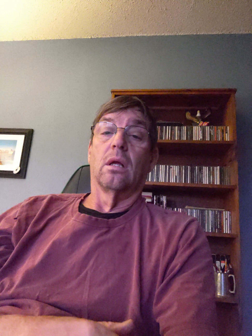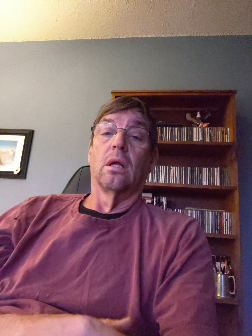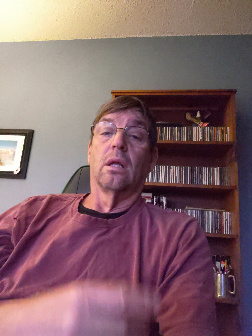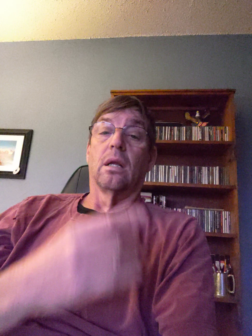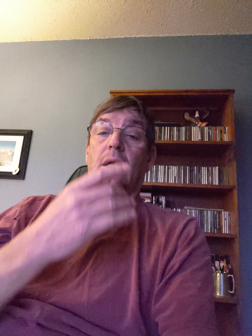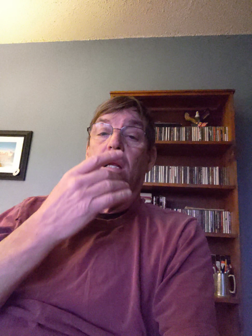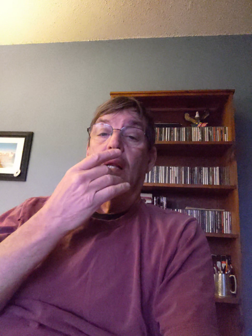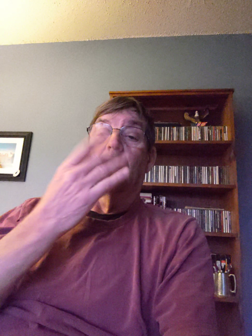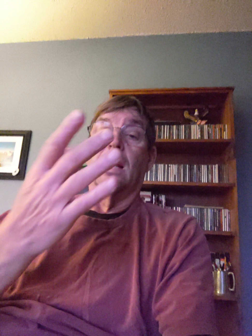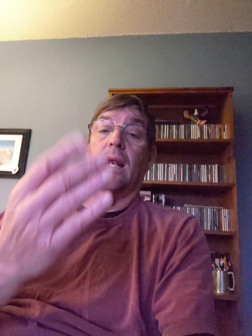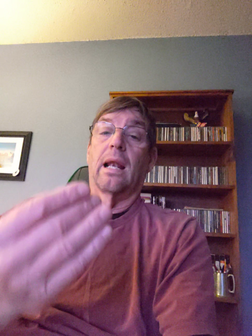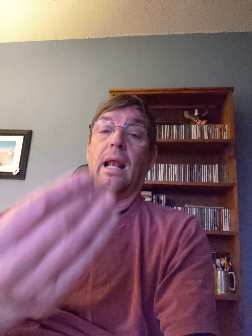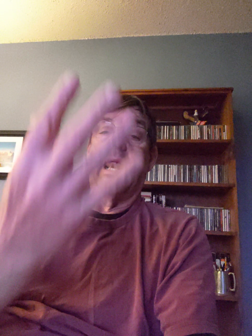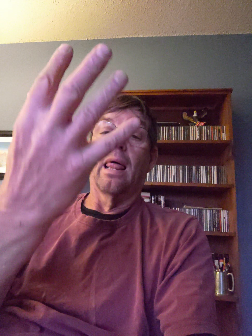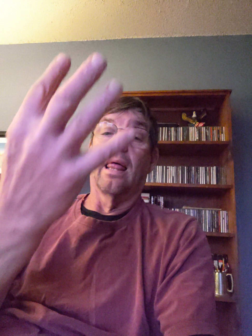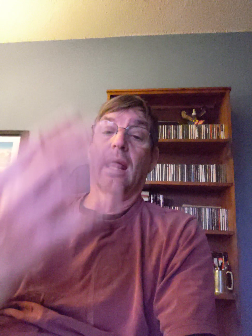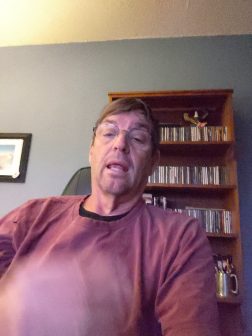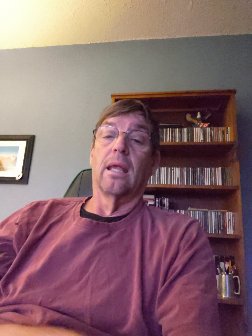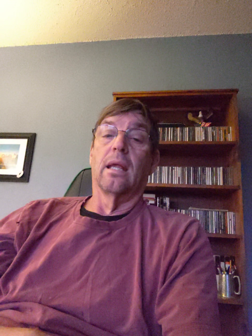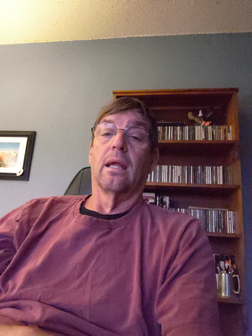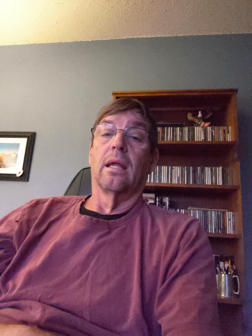lamp